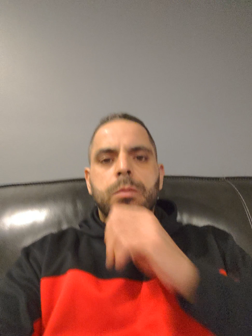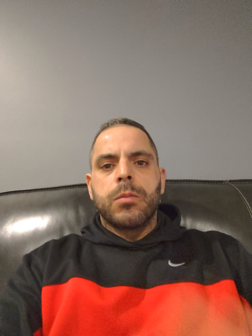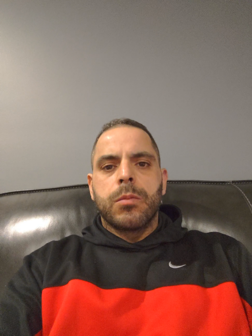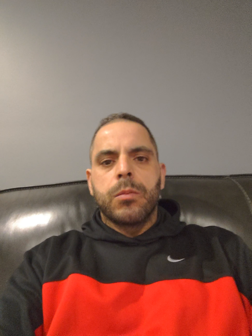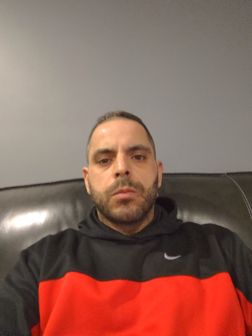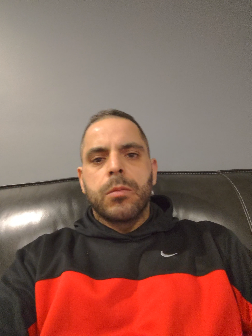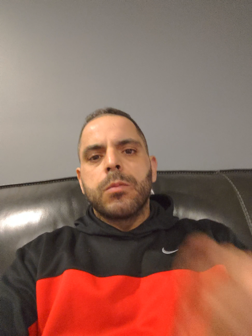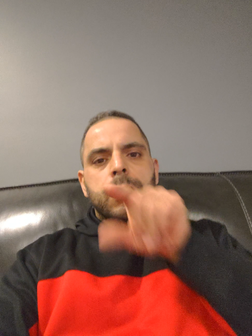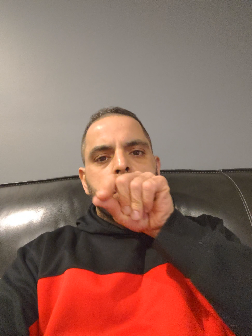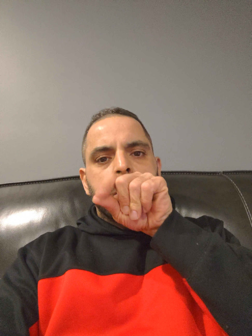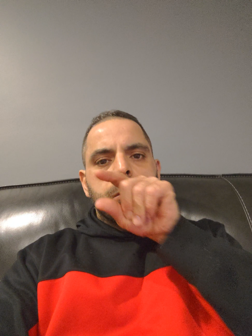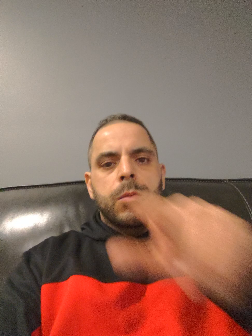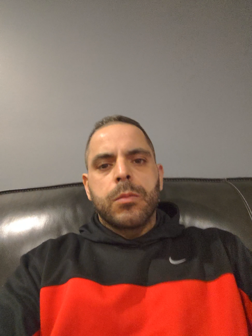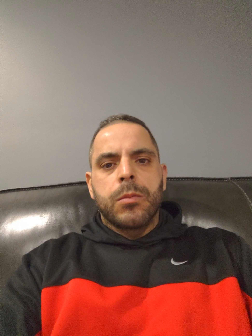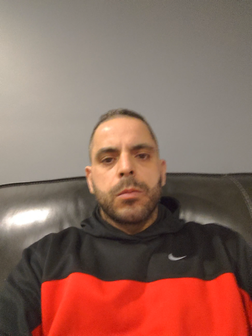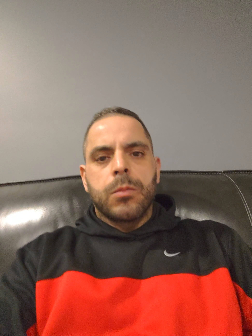bird